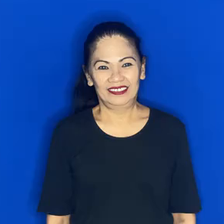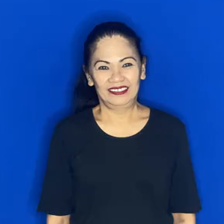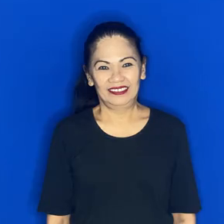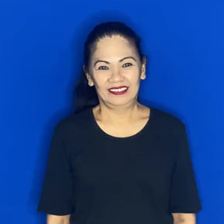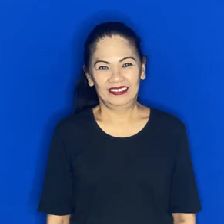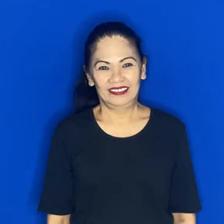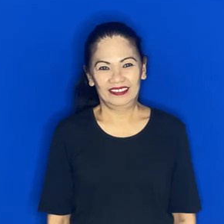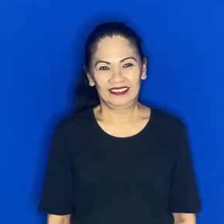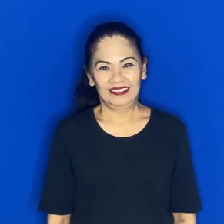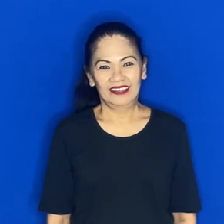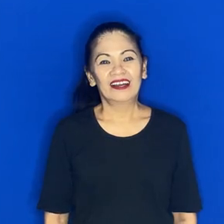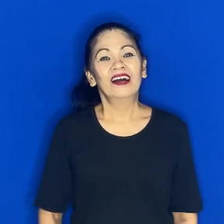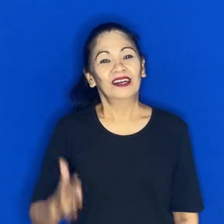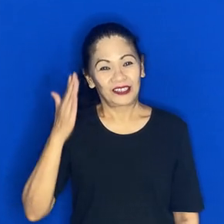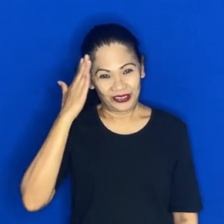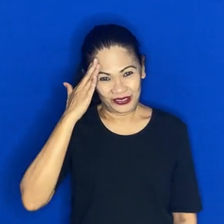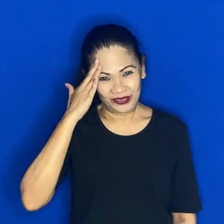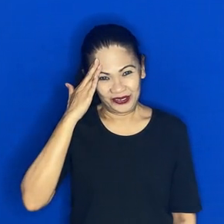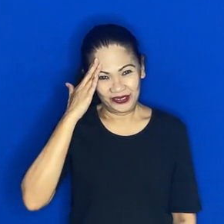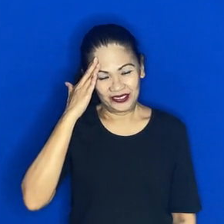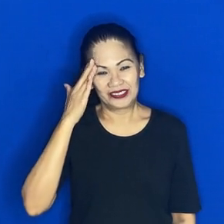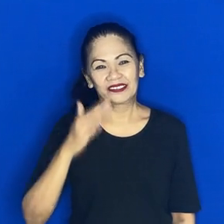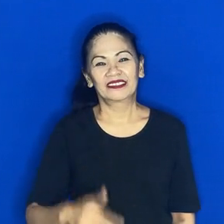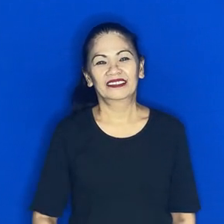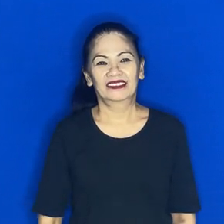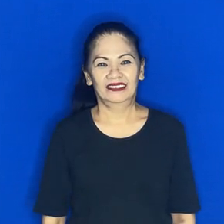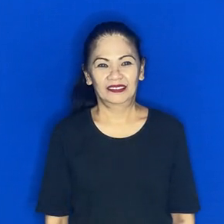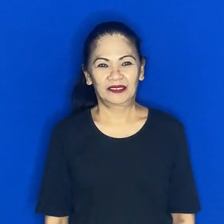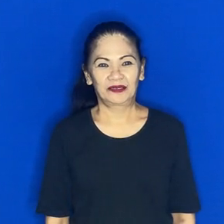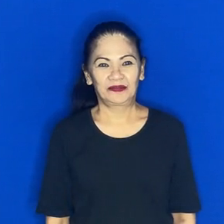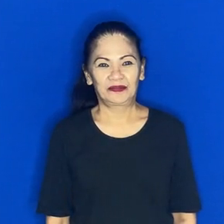know